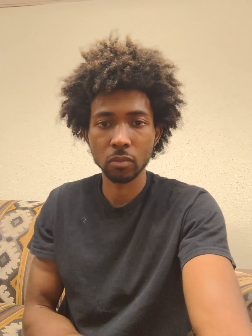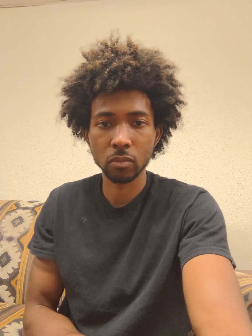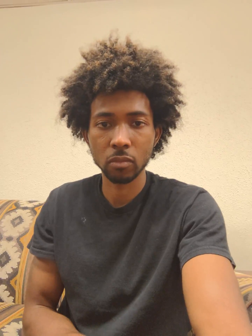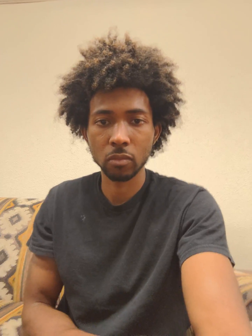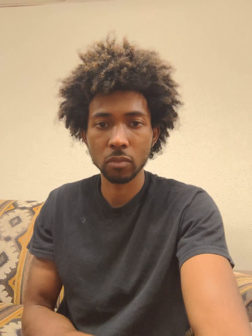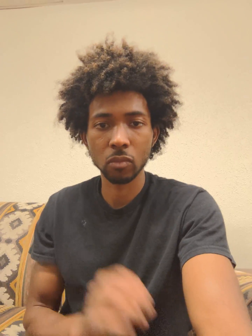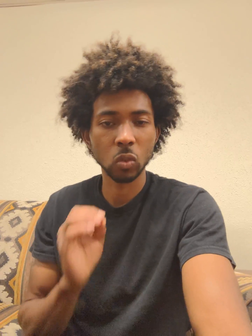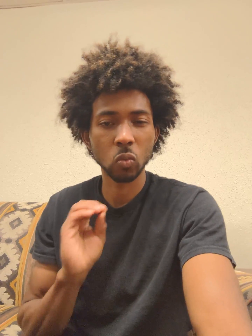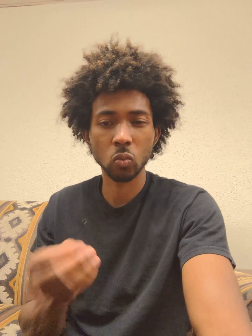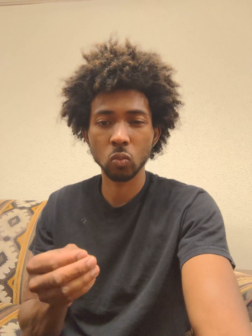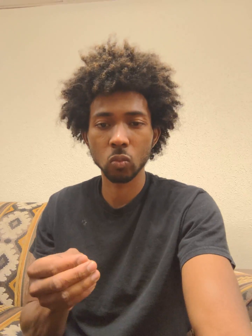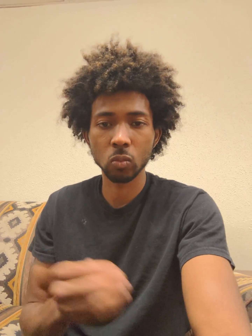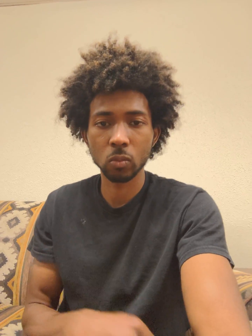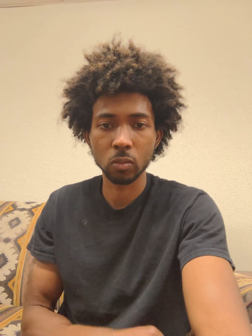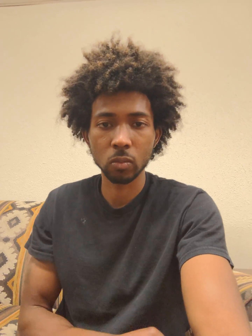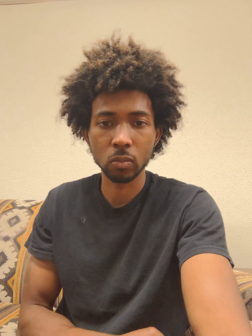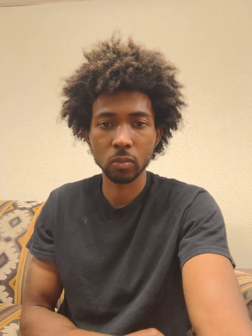none